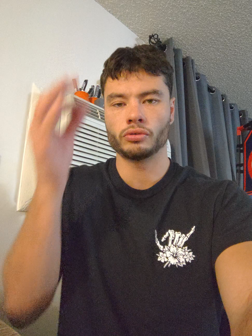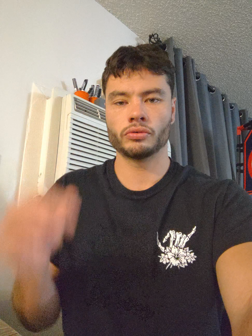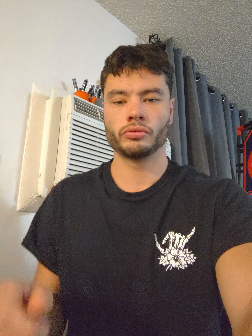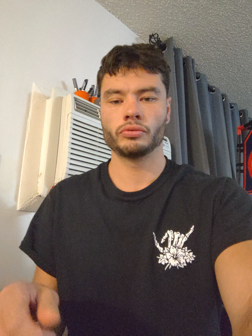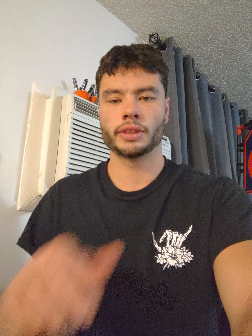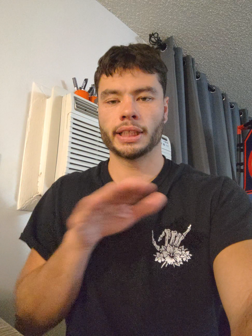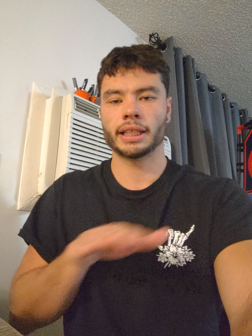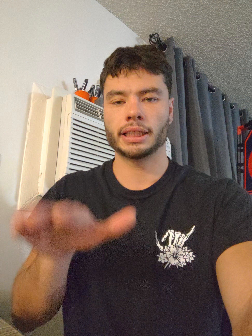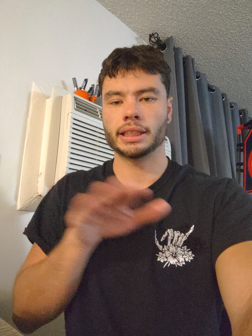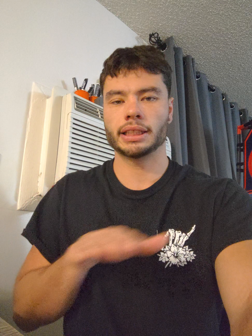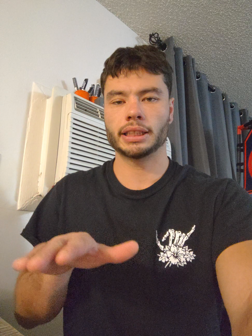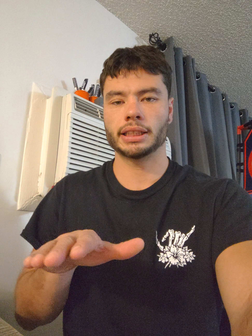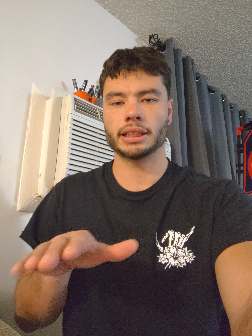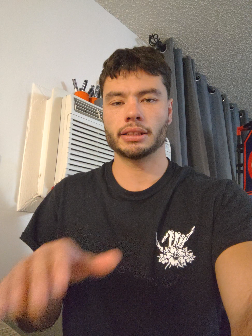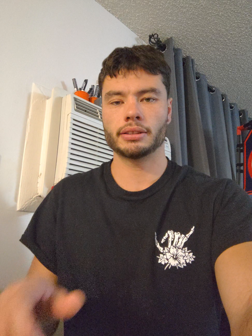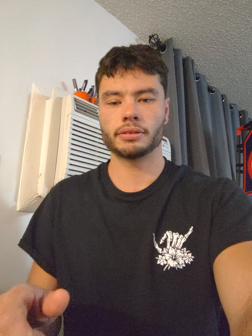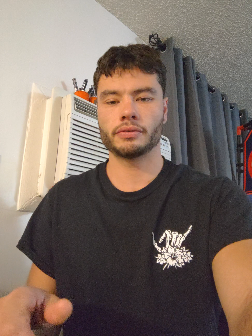clean